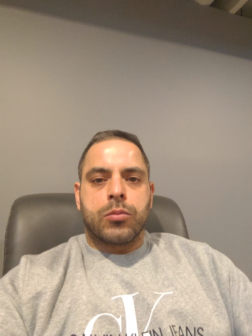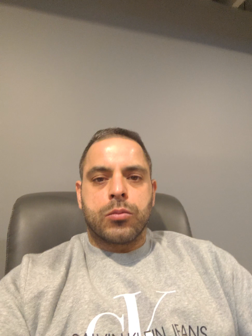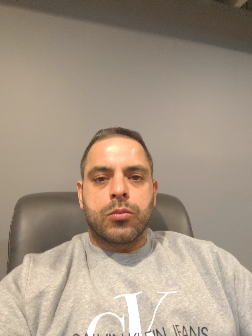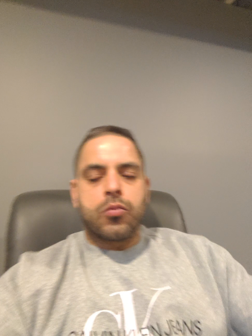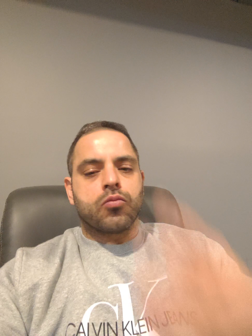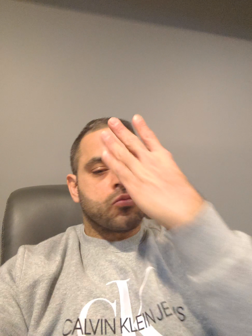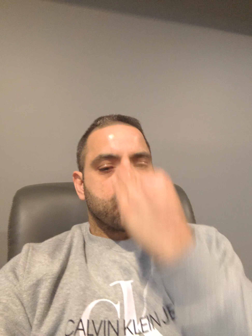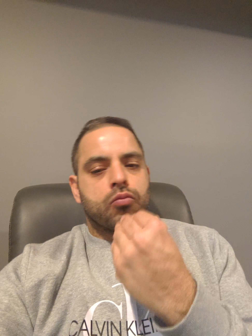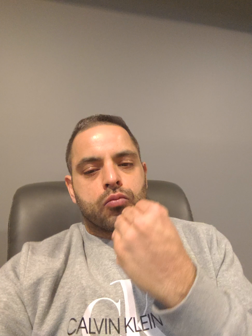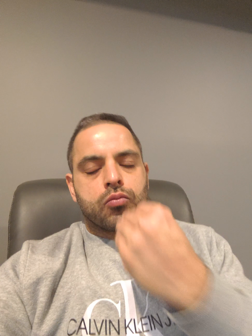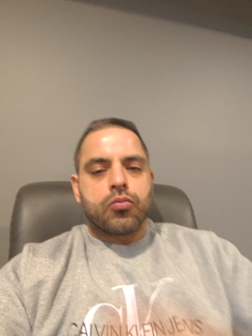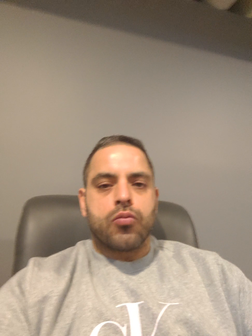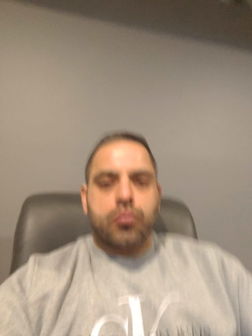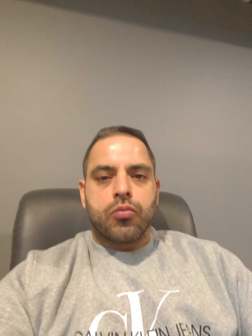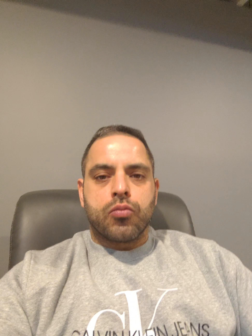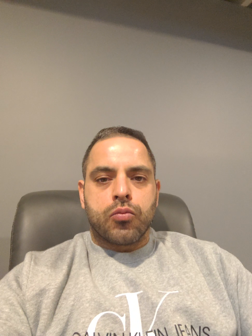sleepy